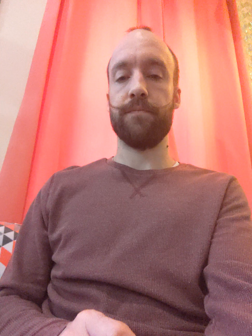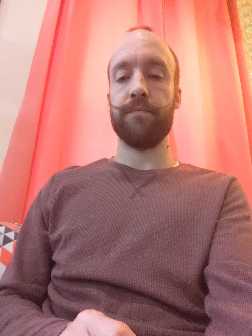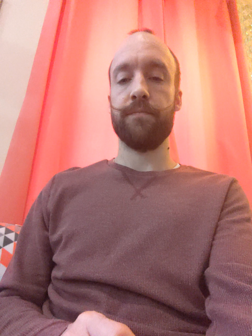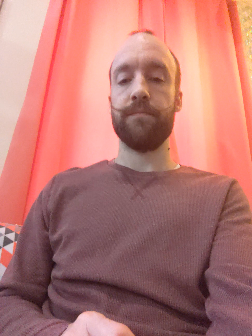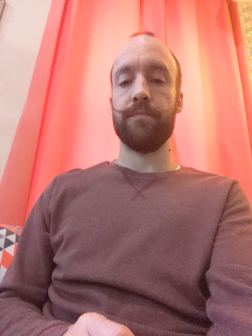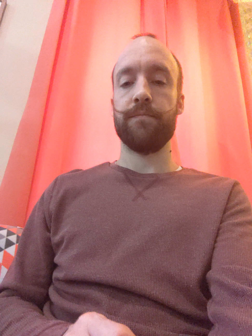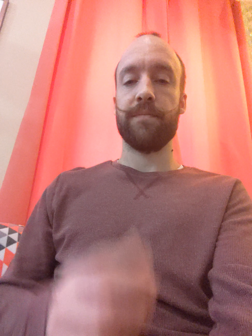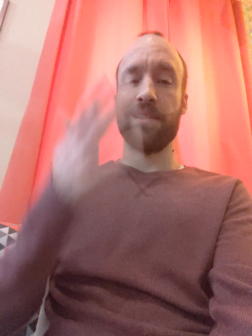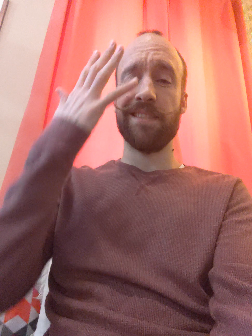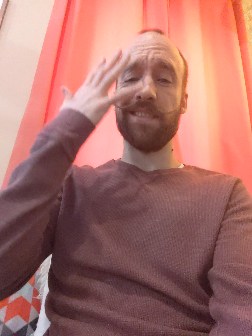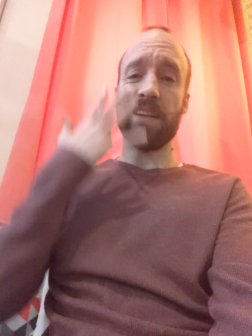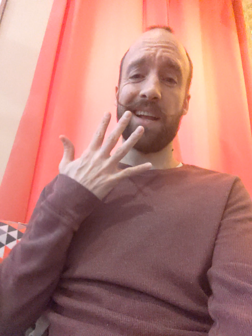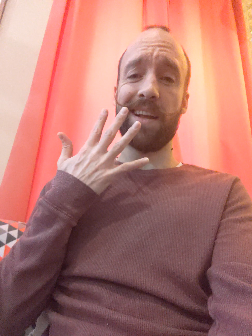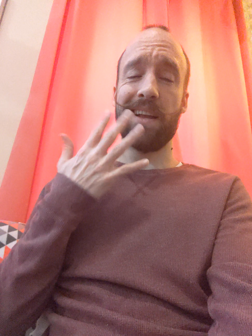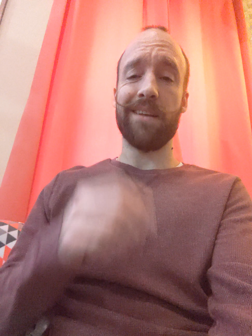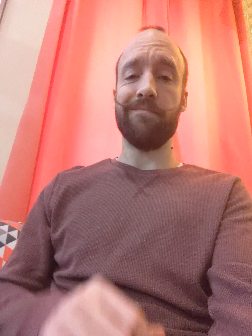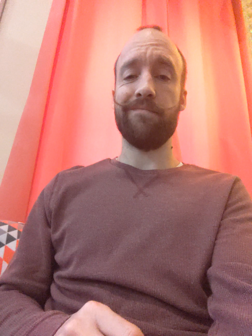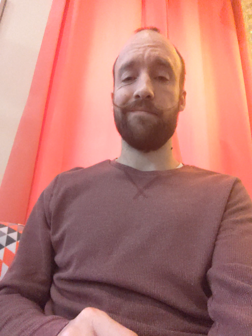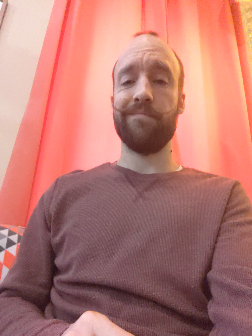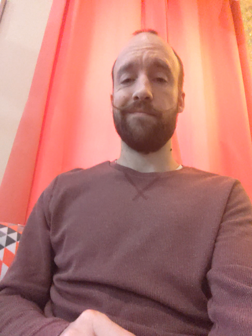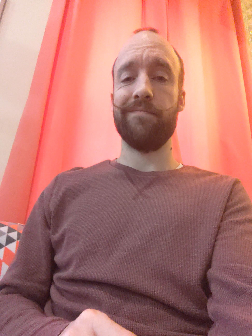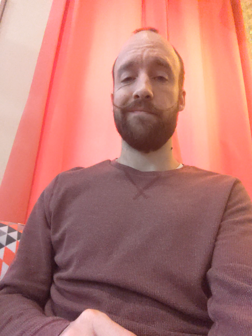sad